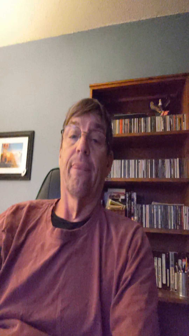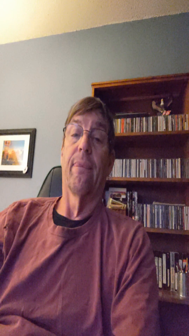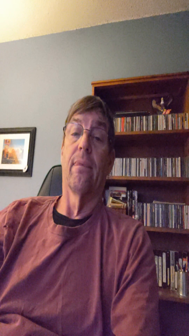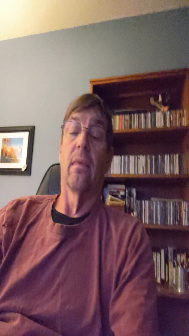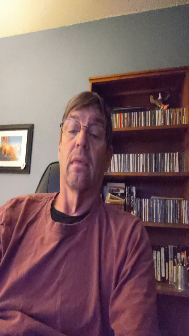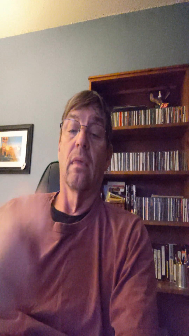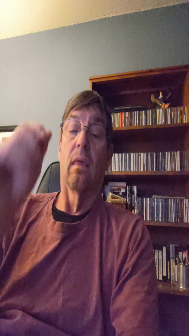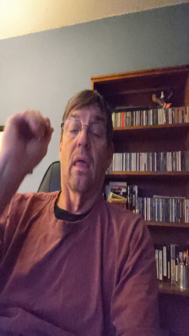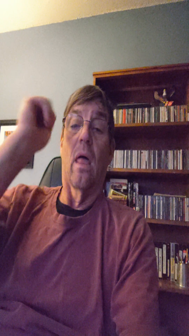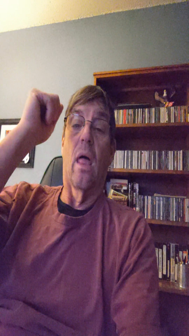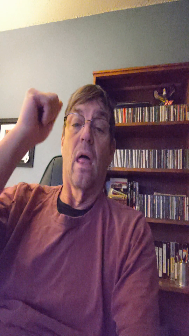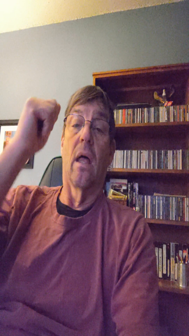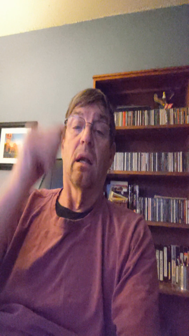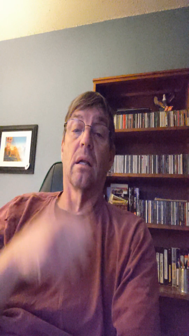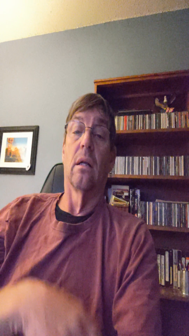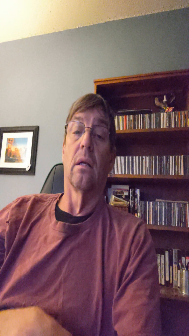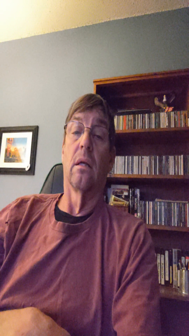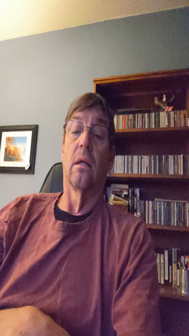aunt